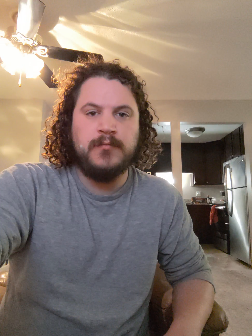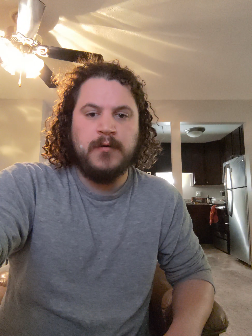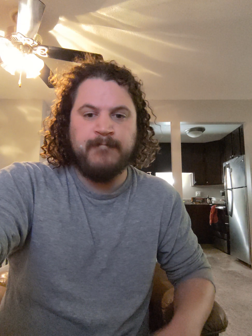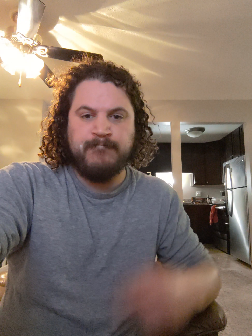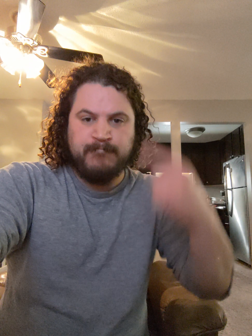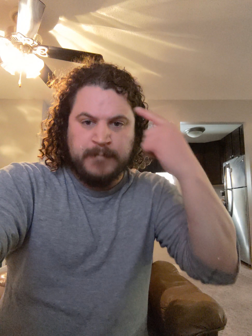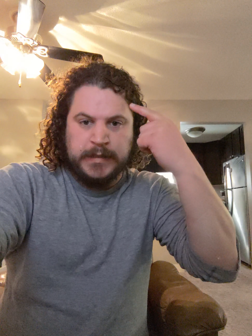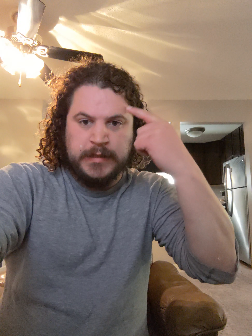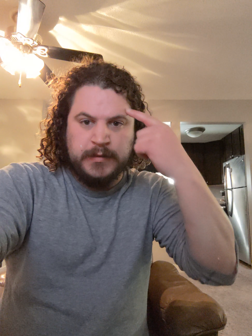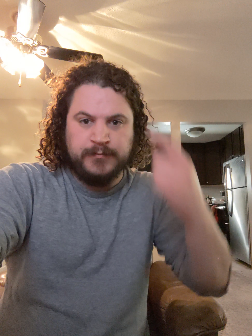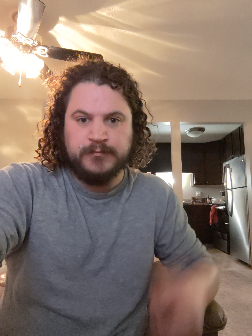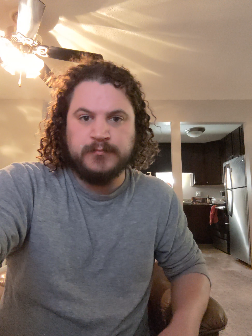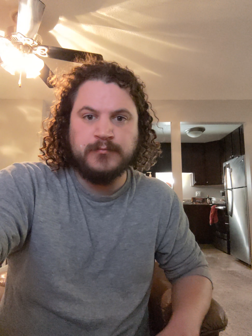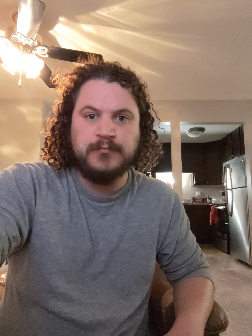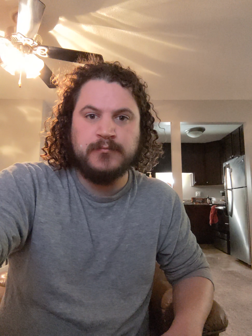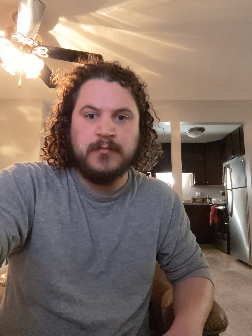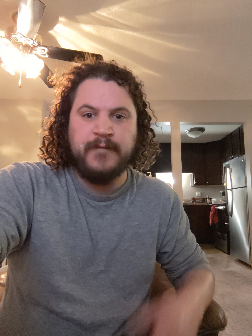penny